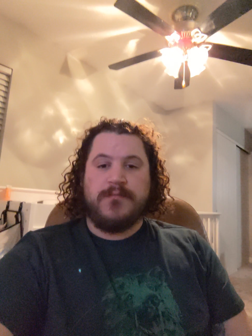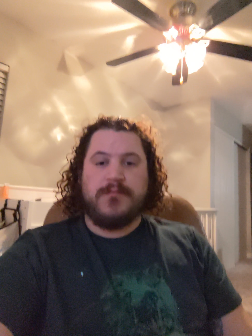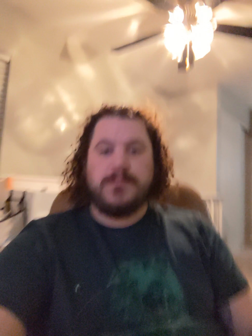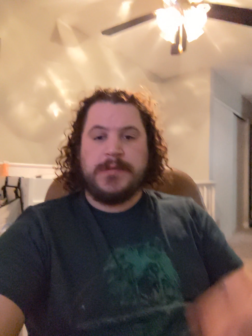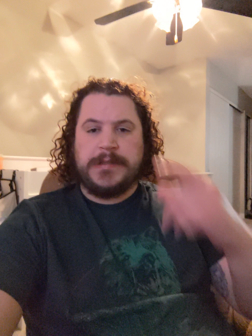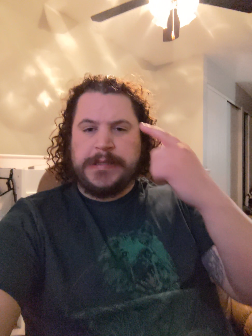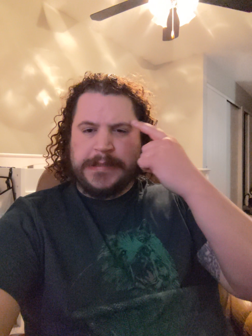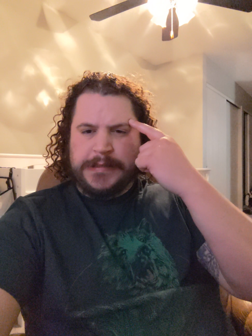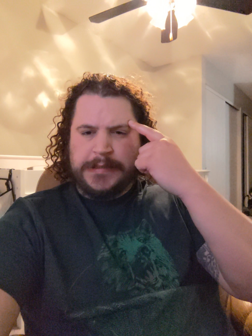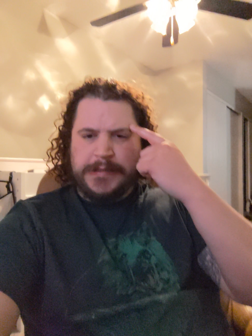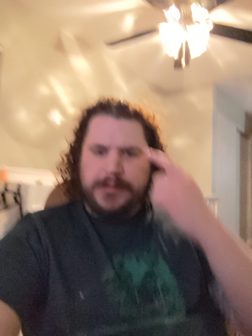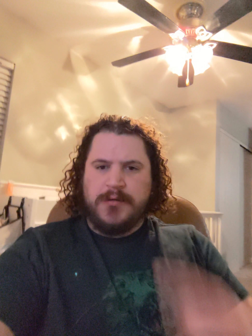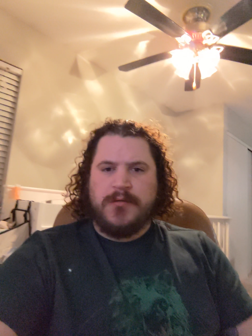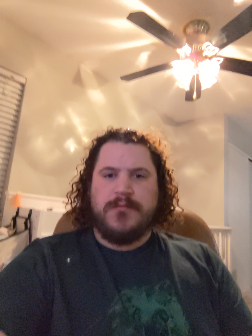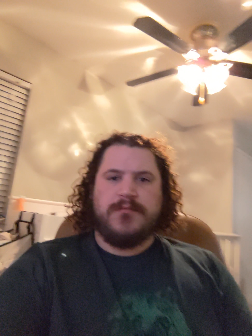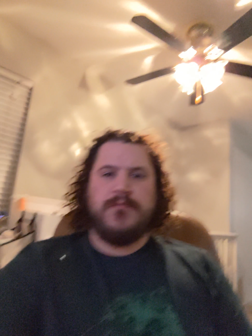think